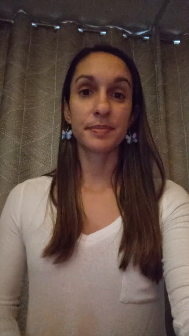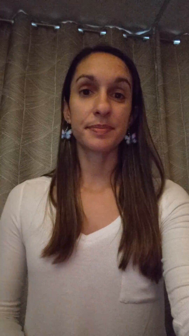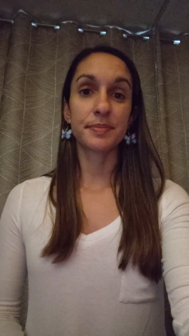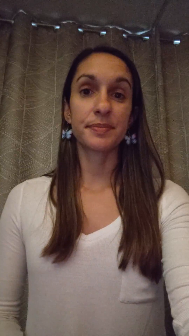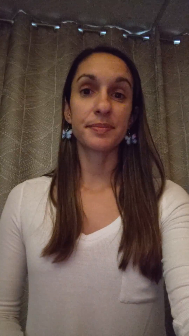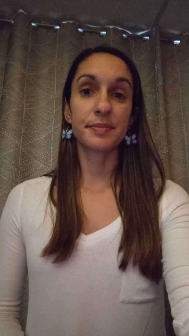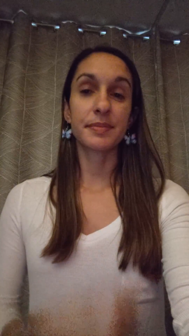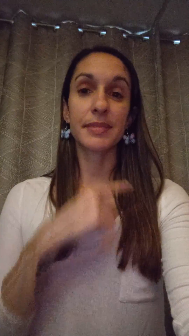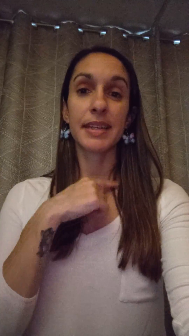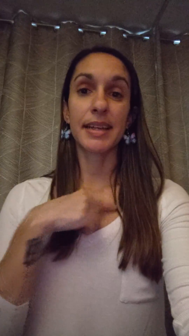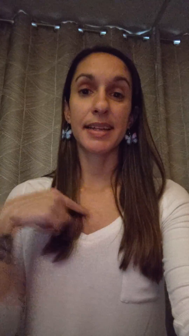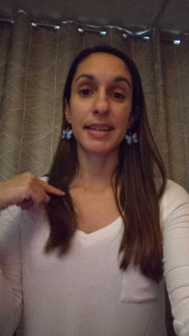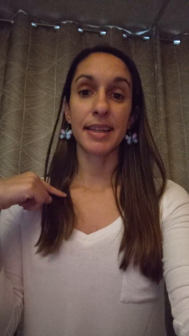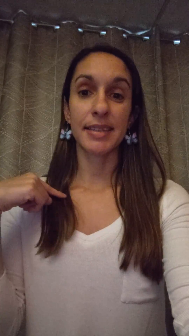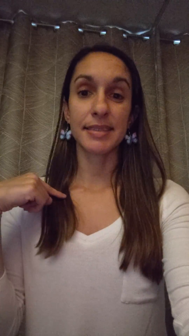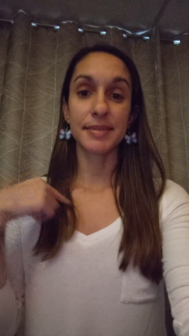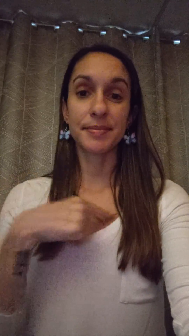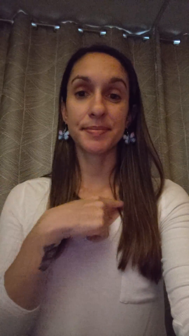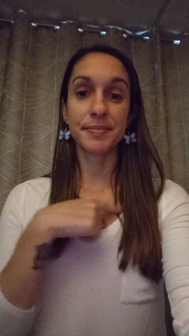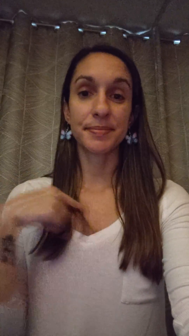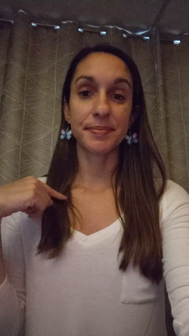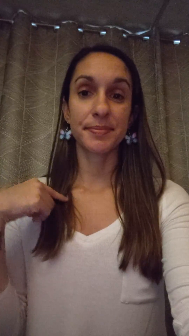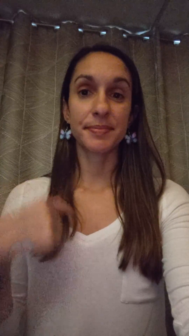necklace